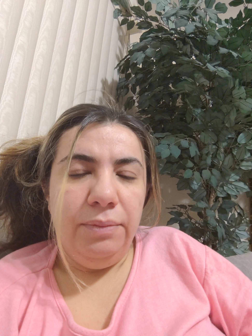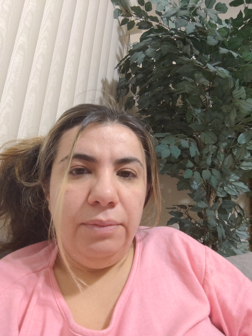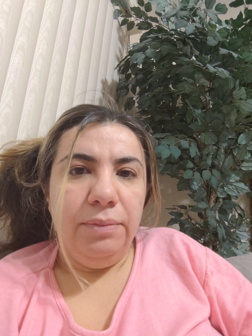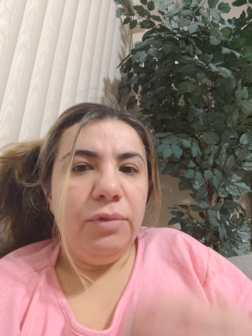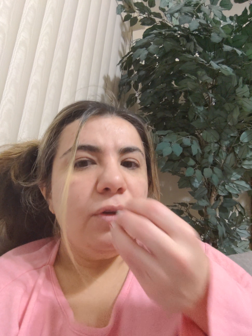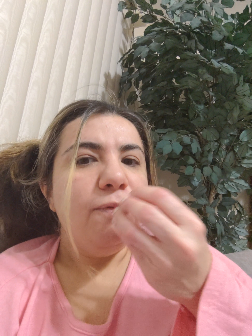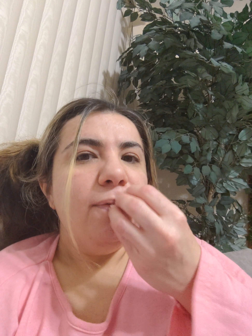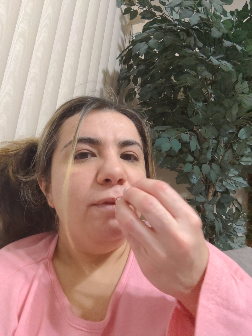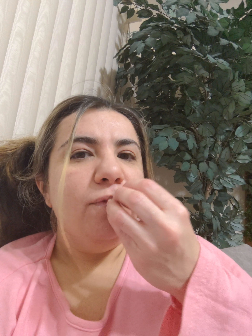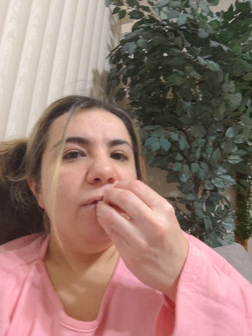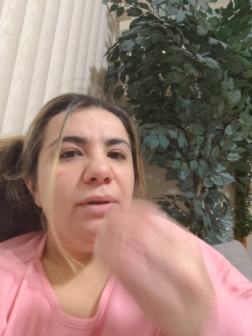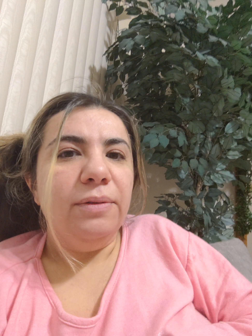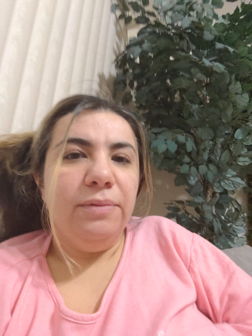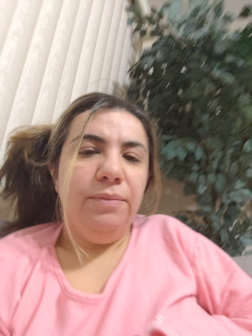food